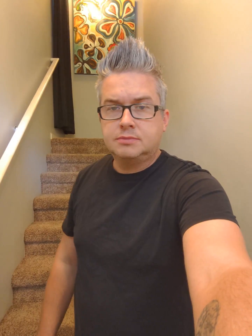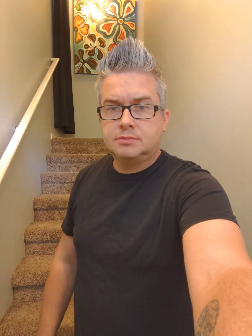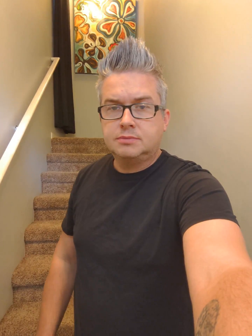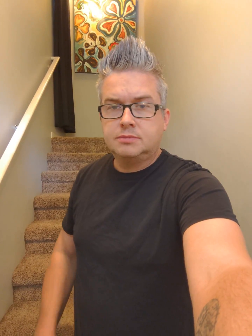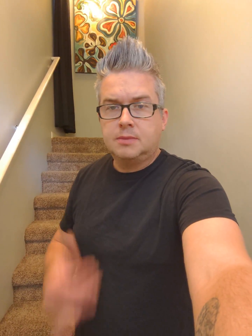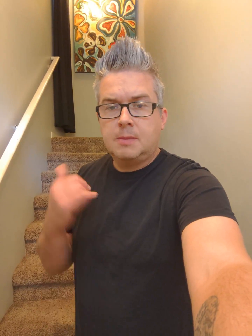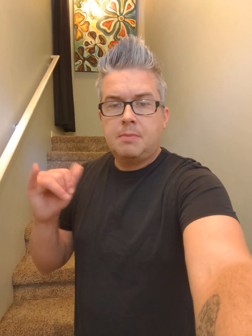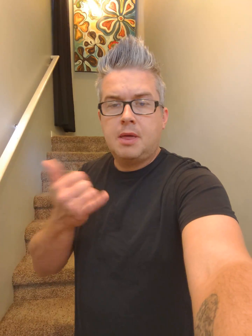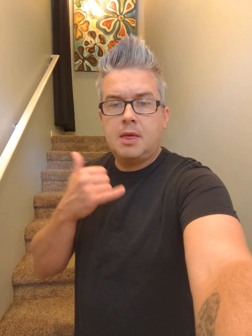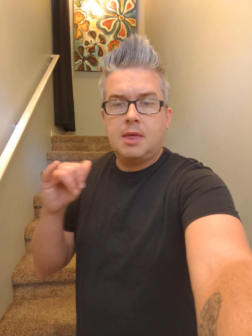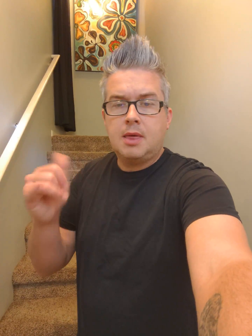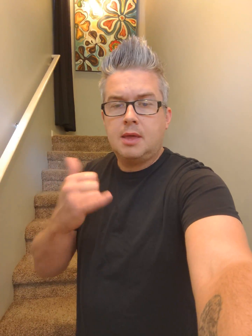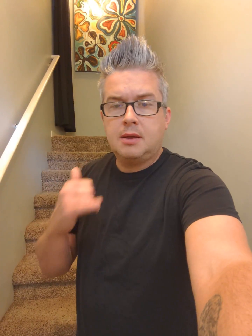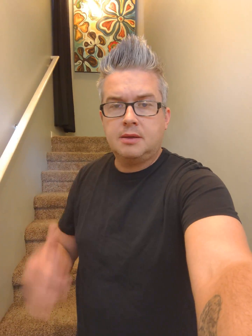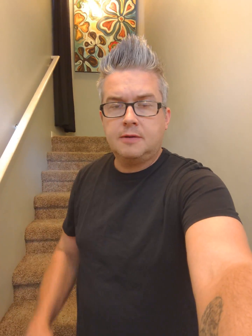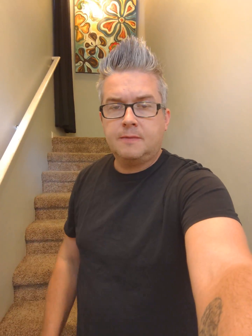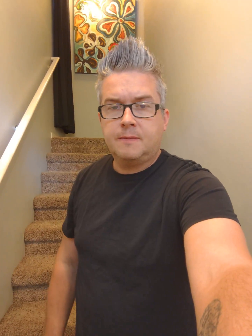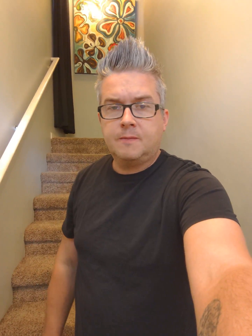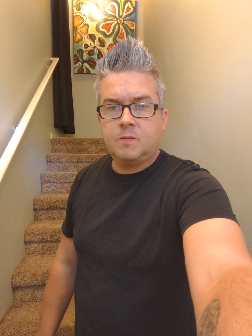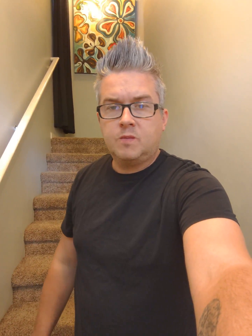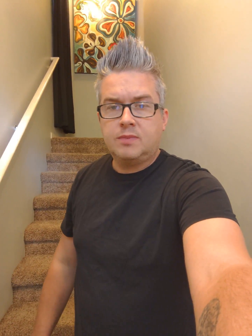play